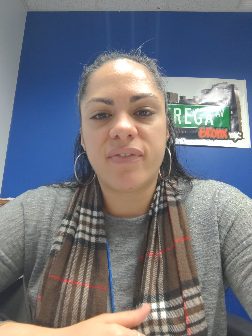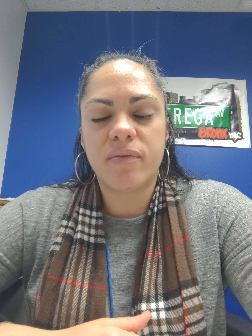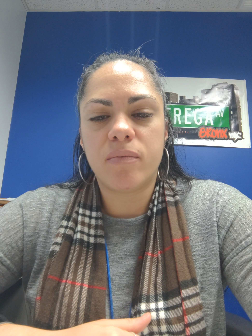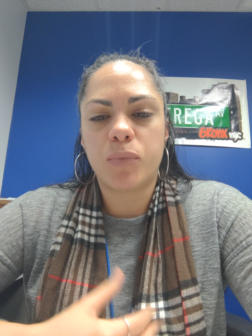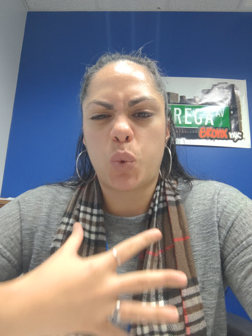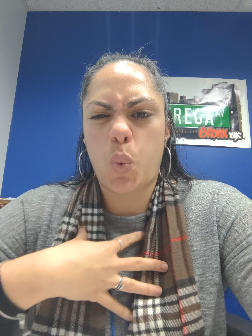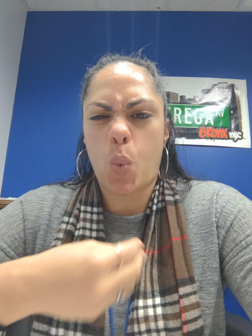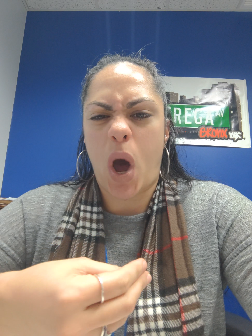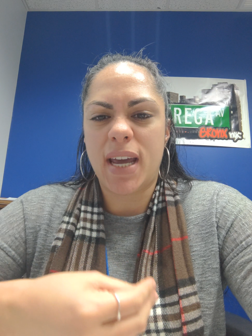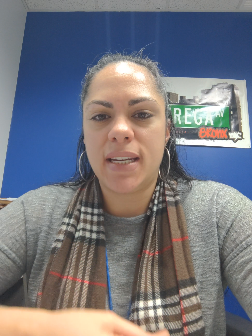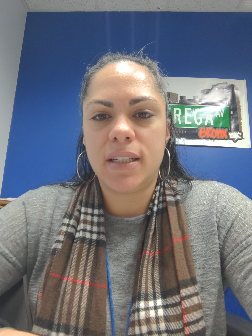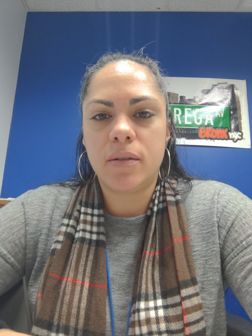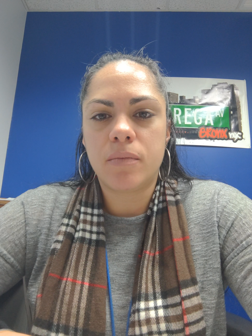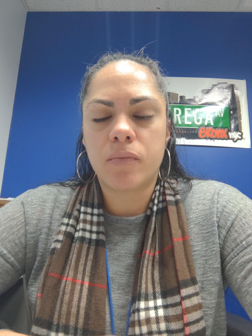white